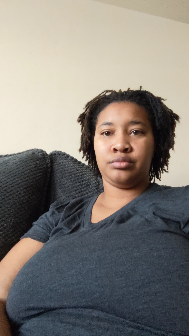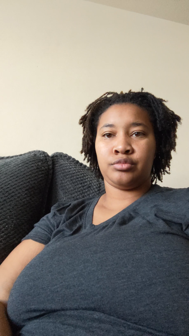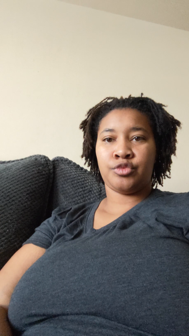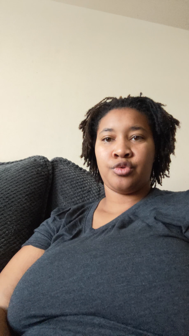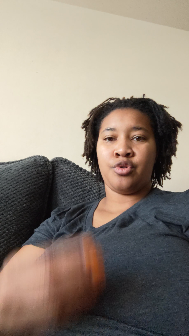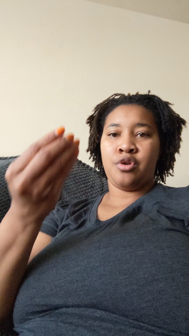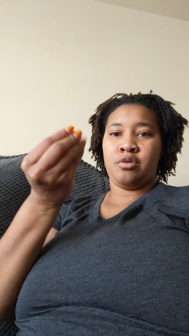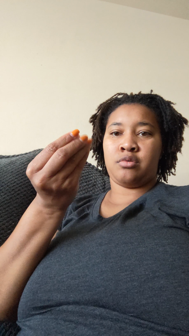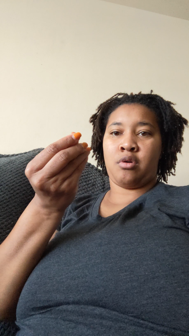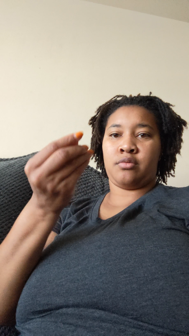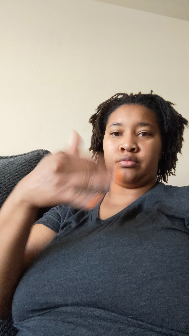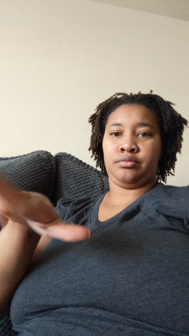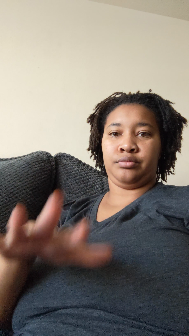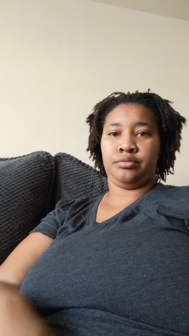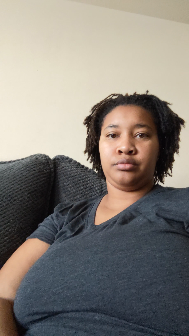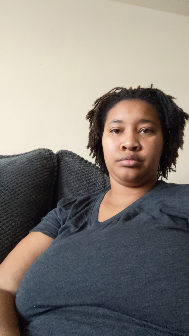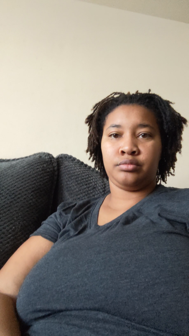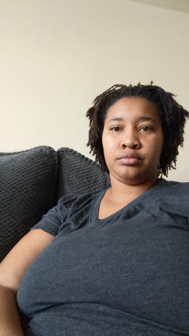garden